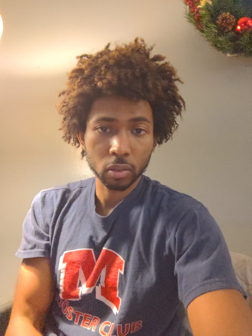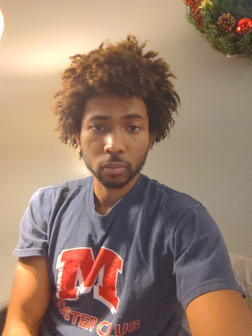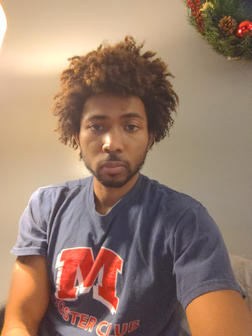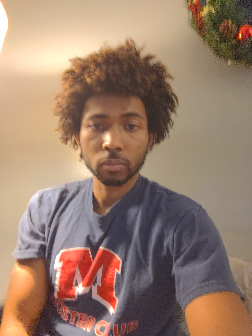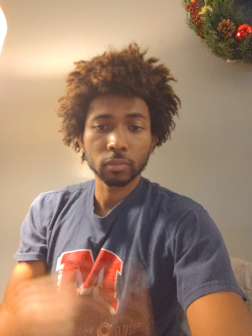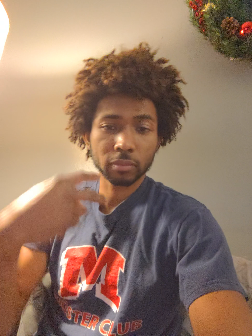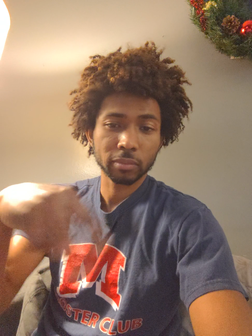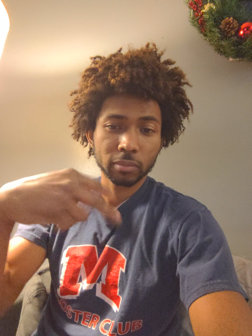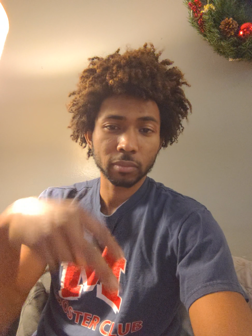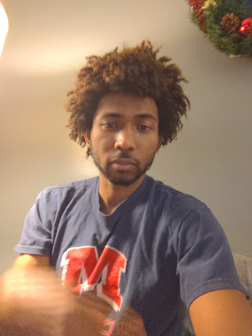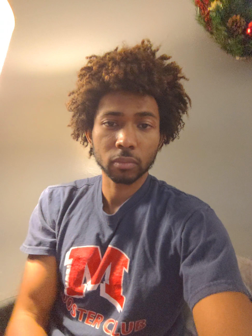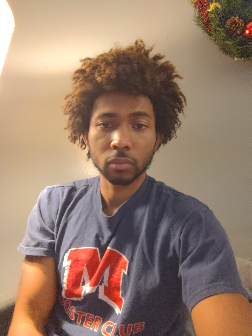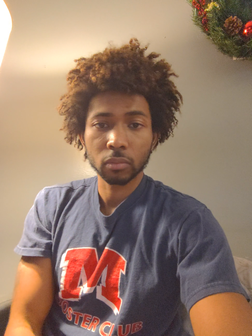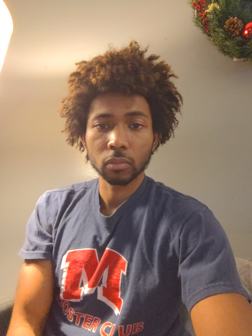dance